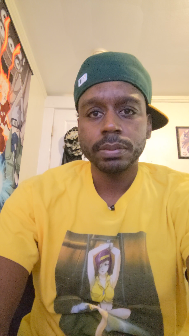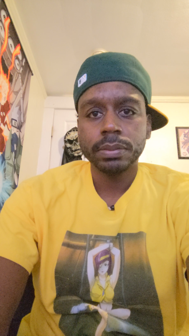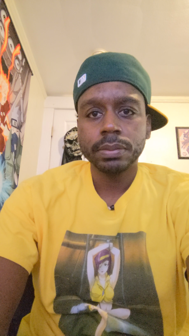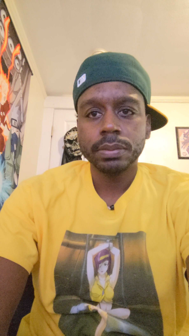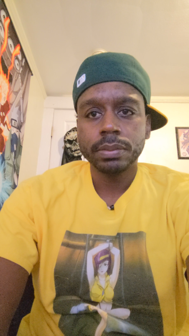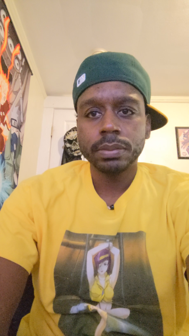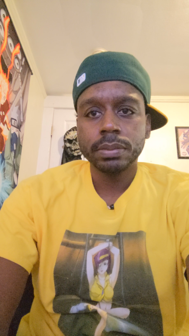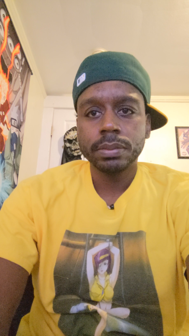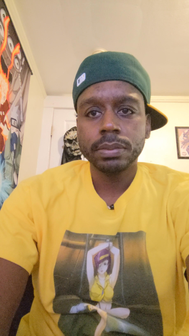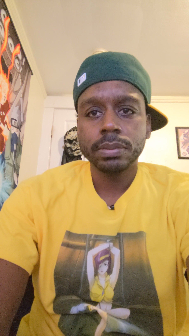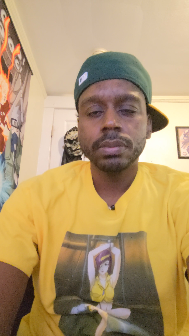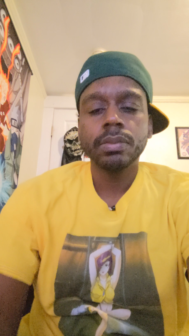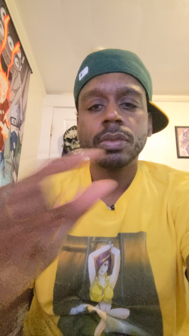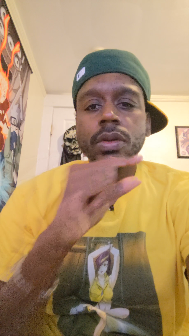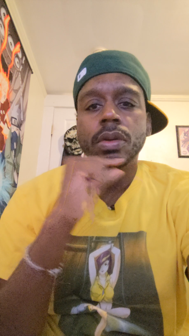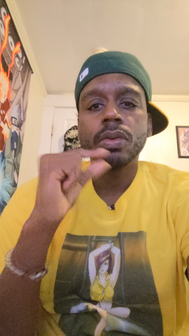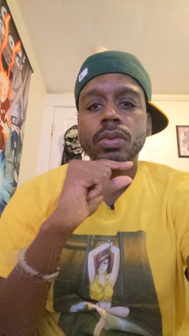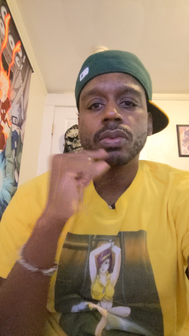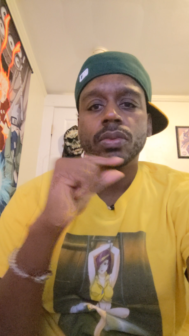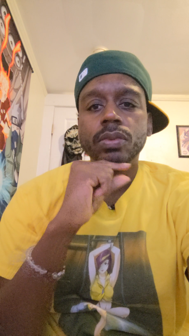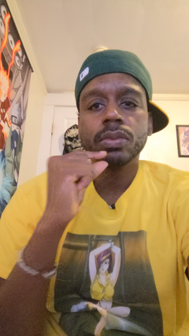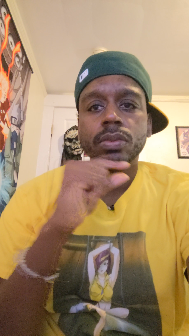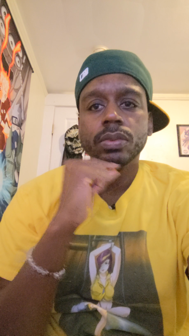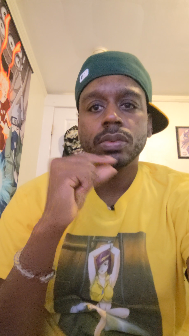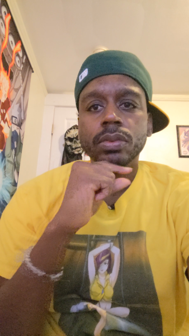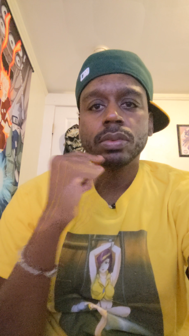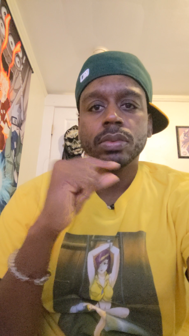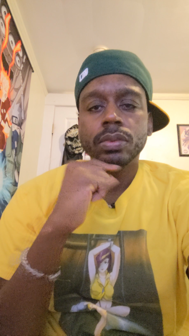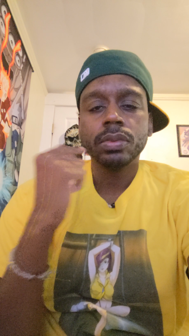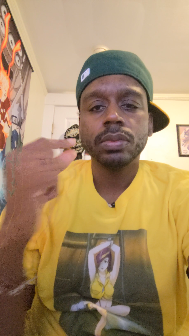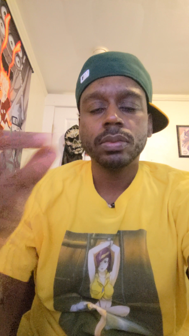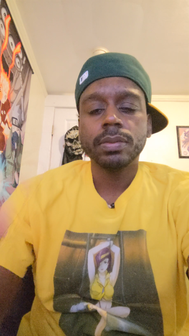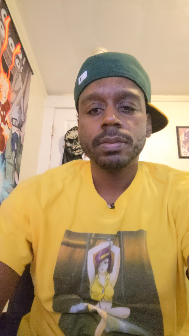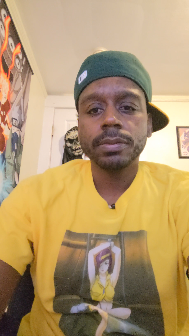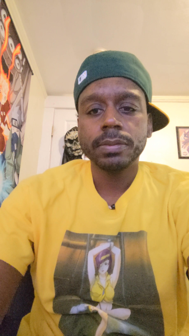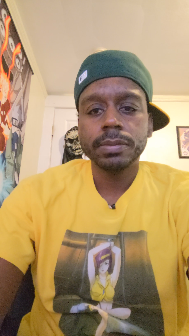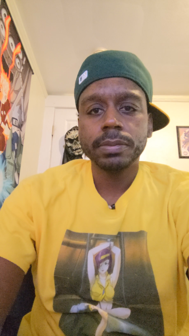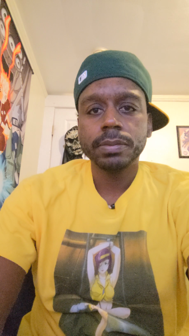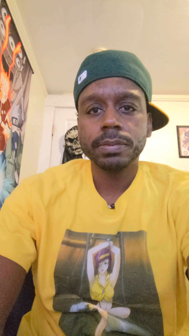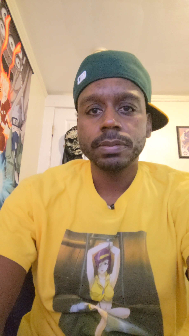glue